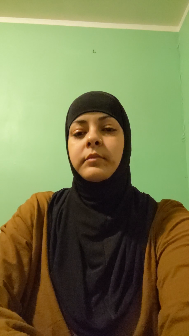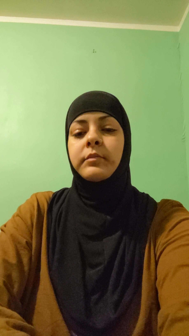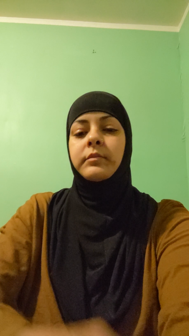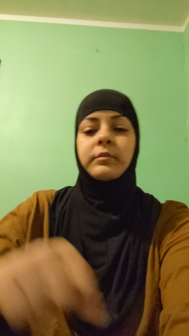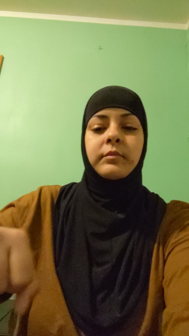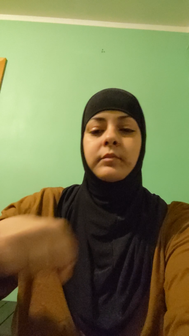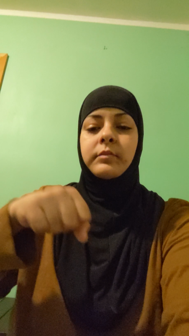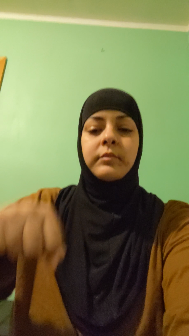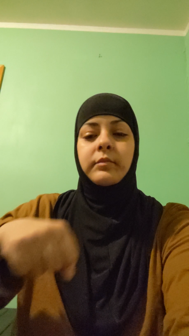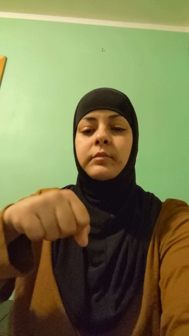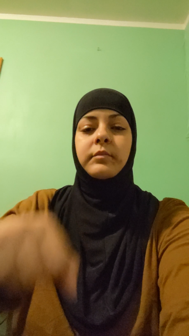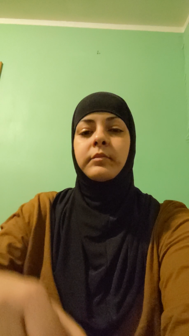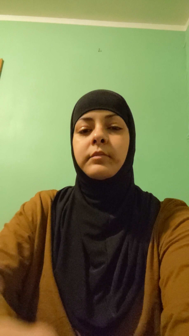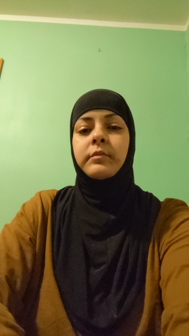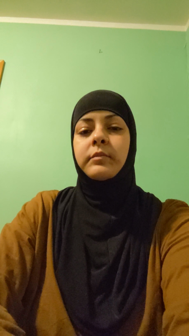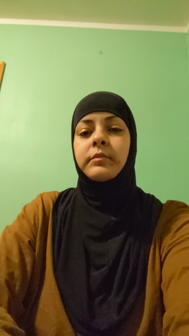bicycle